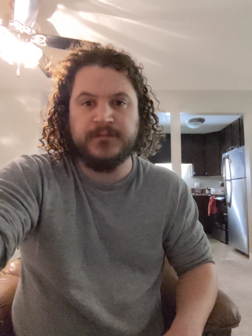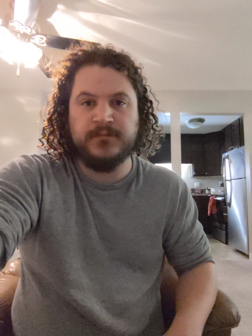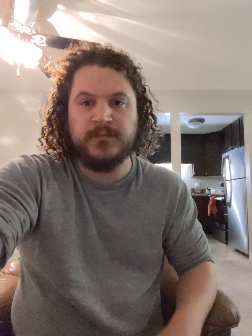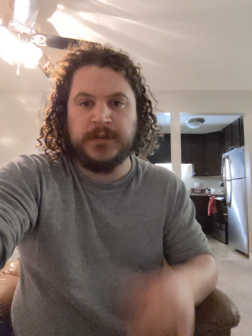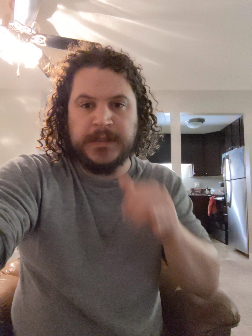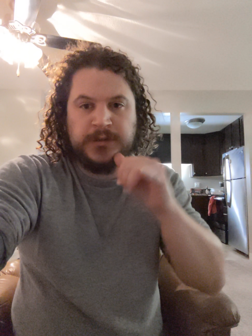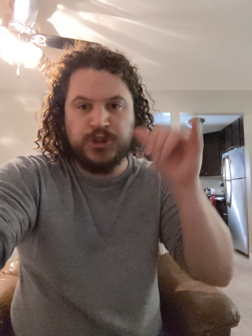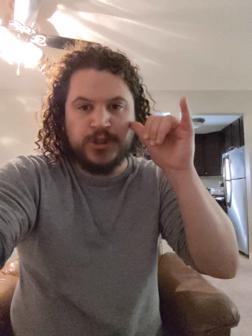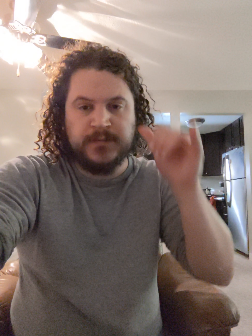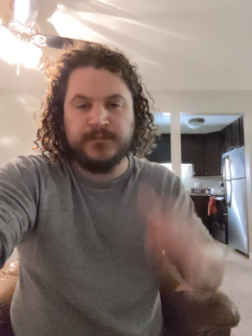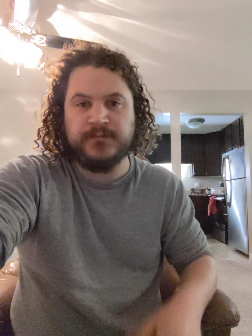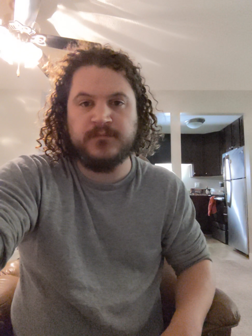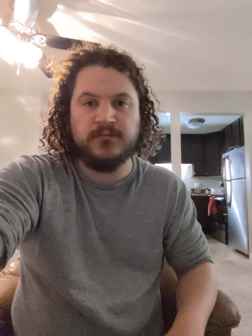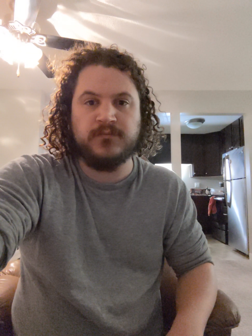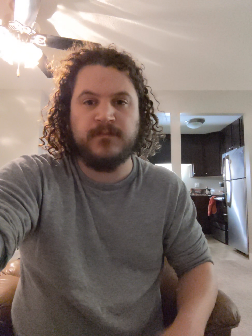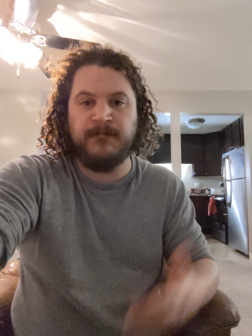yesterday